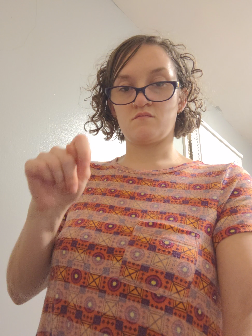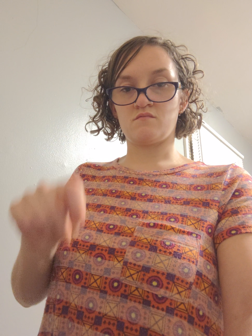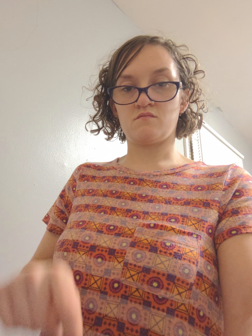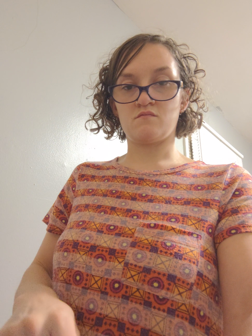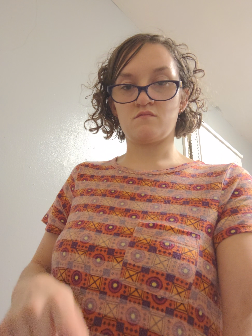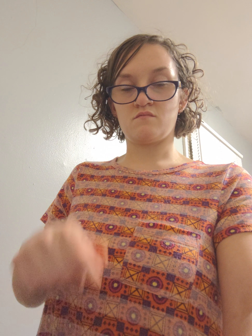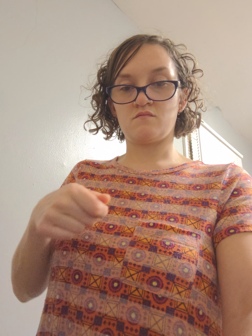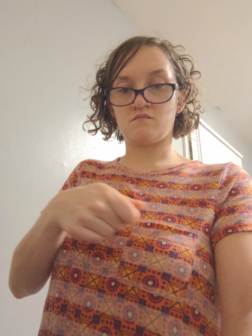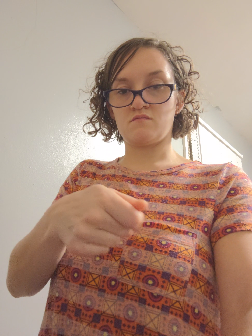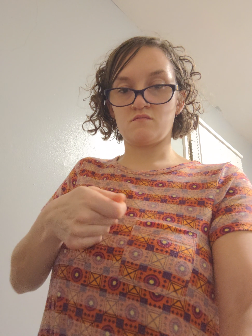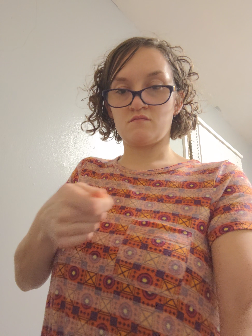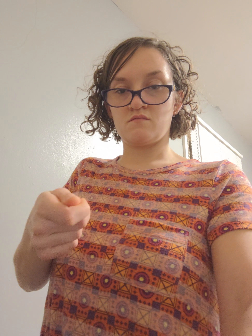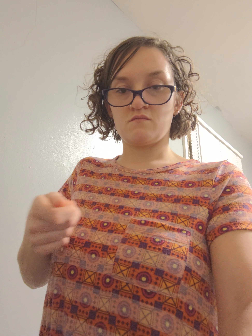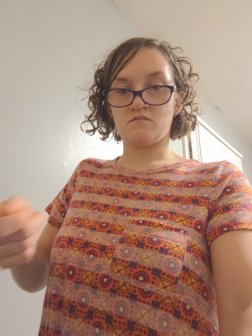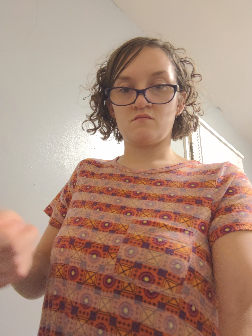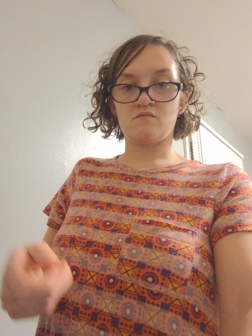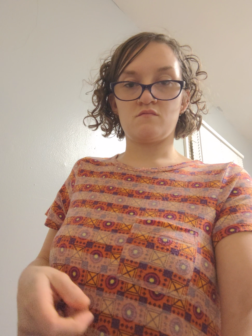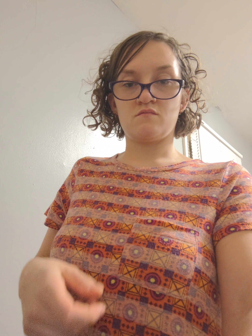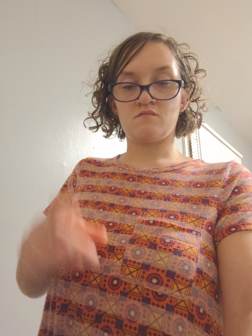vacuum